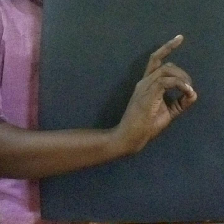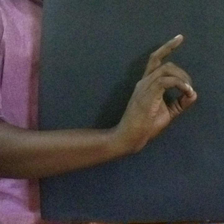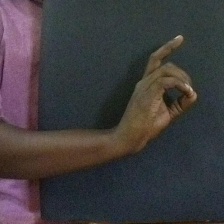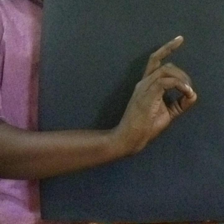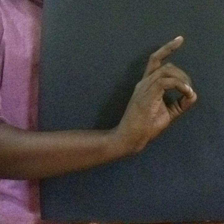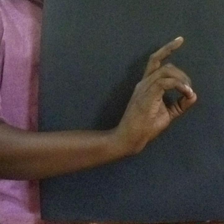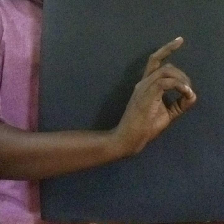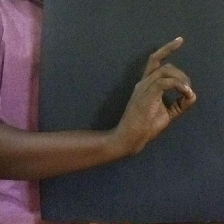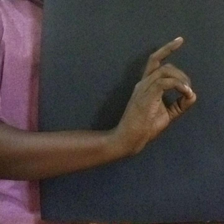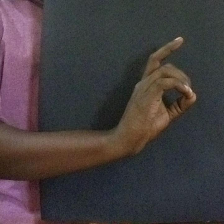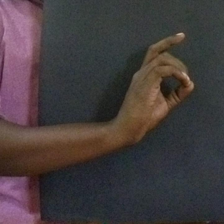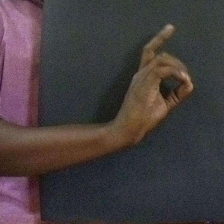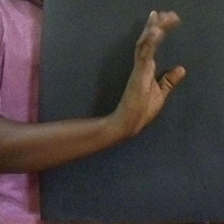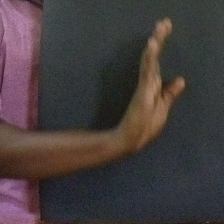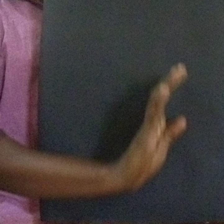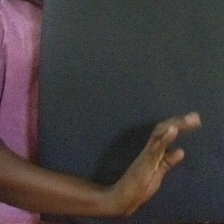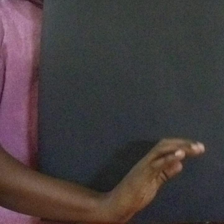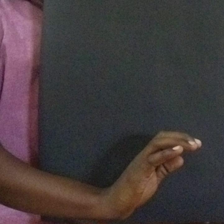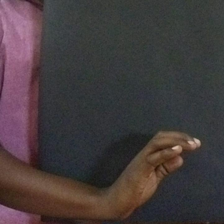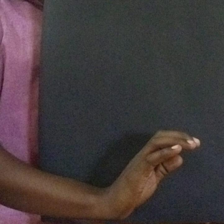hot